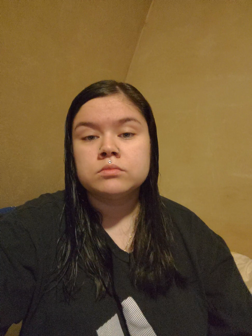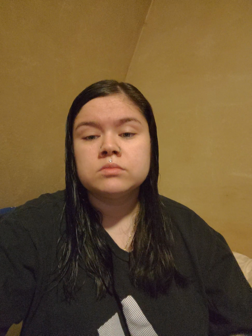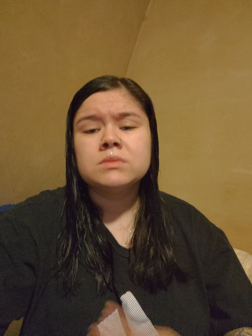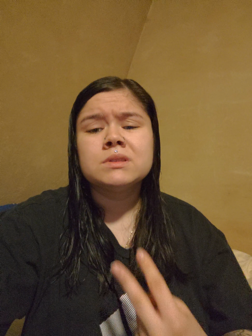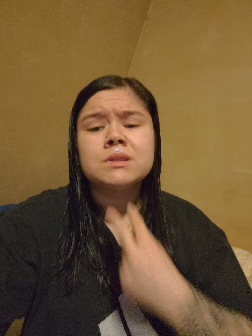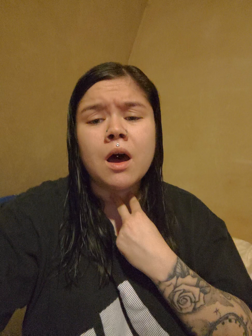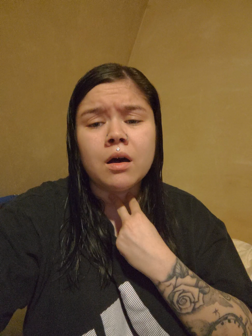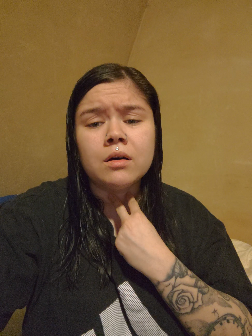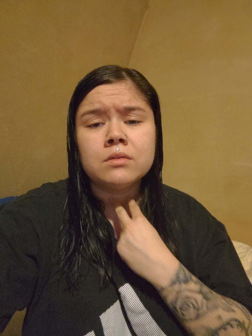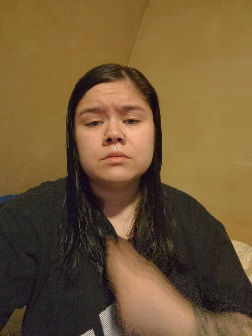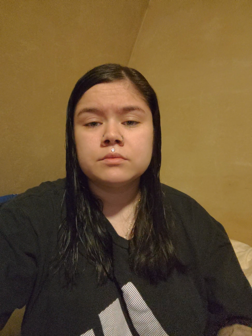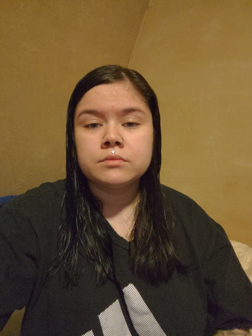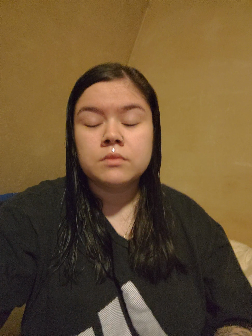stuck